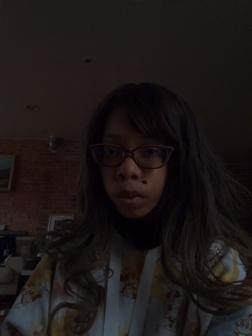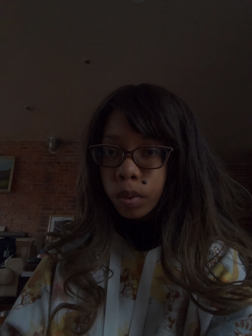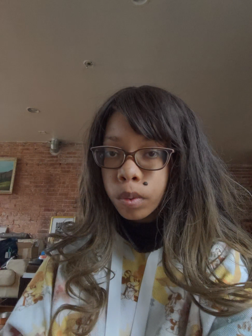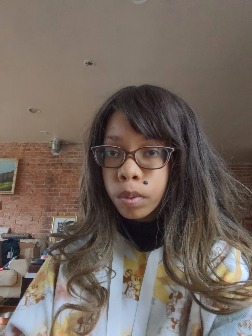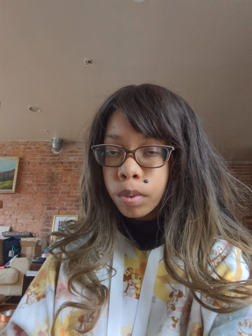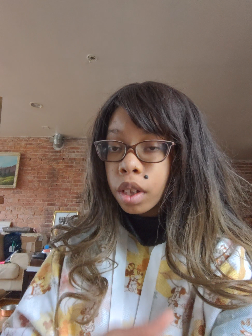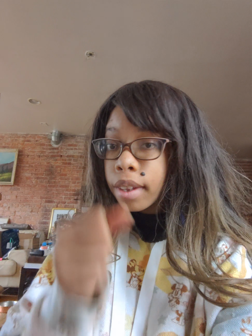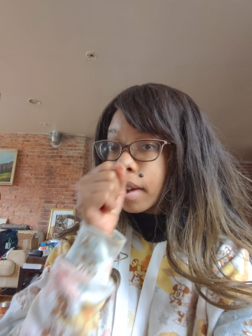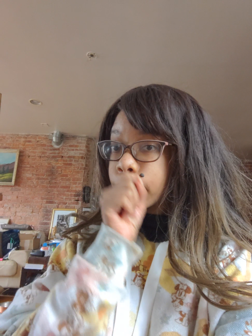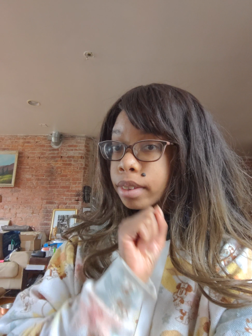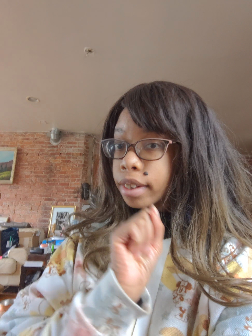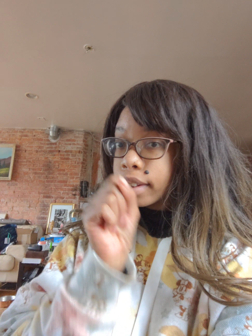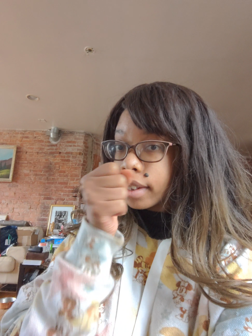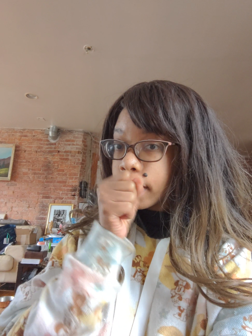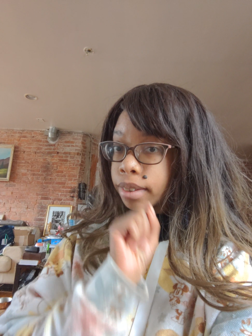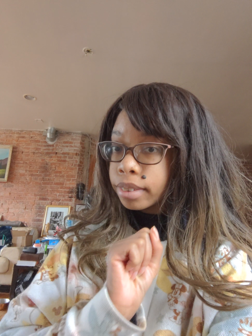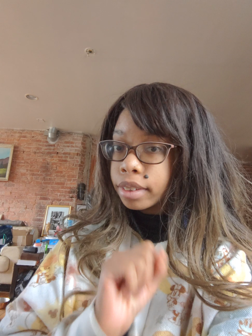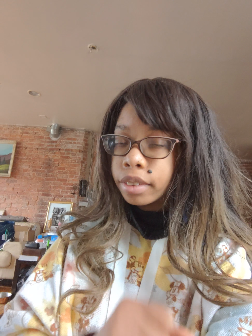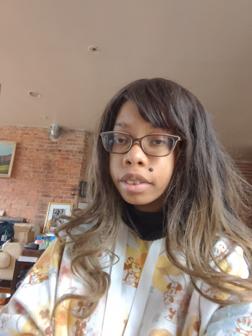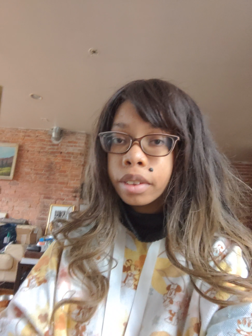ice cream